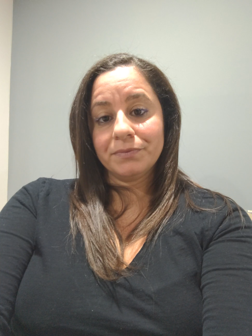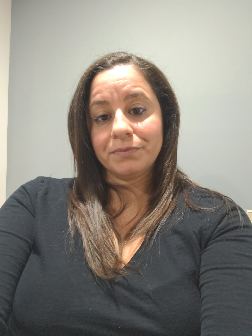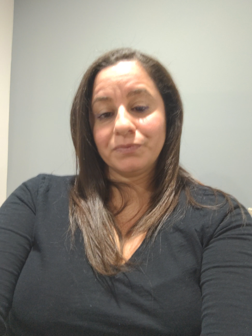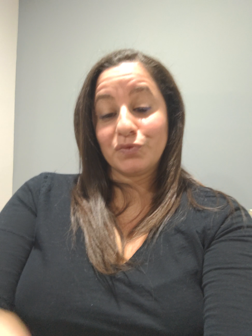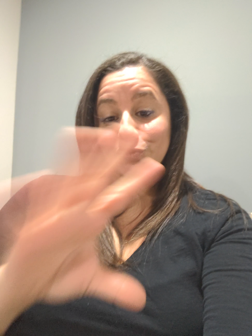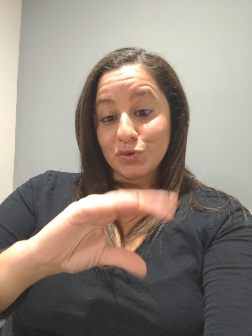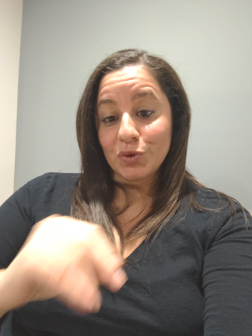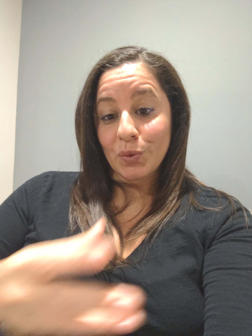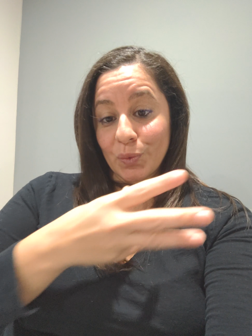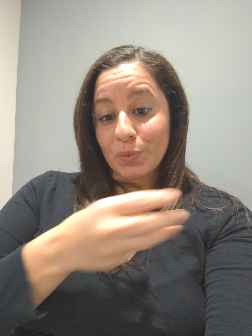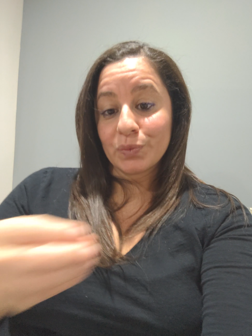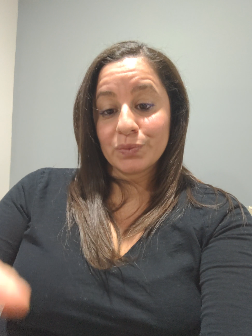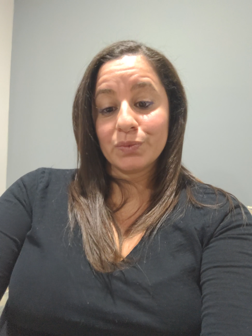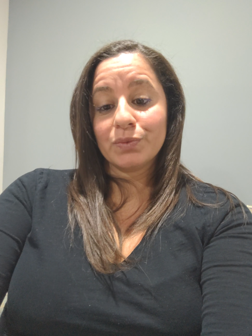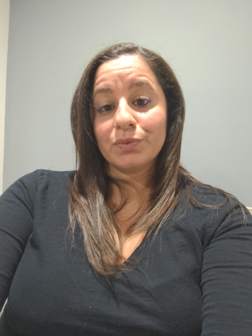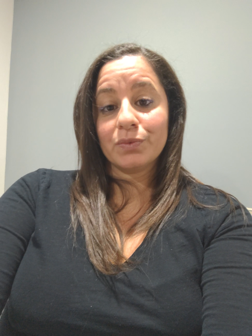story